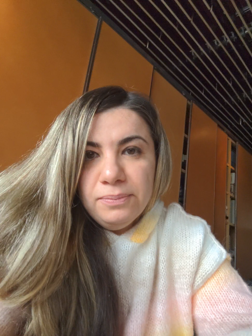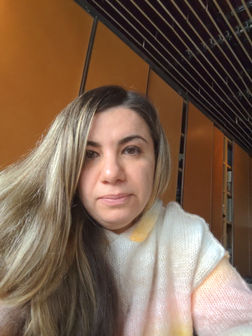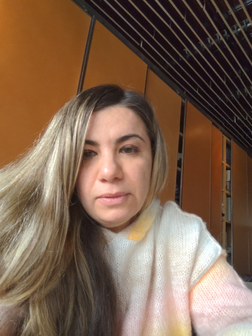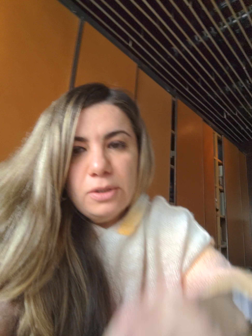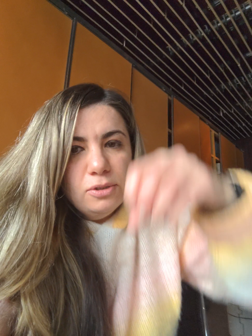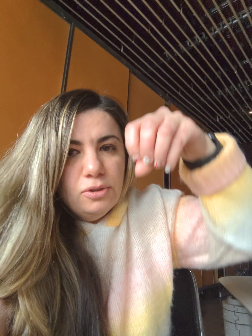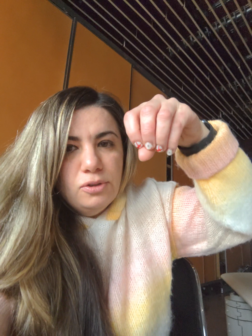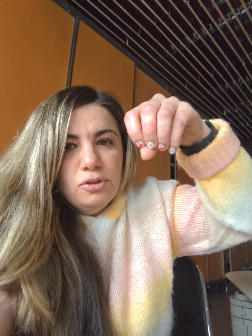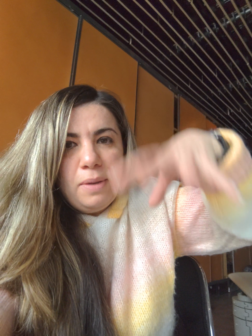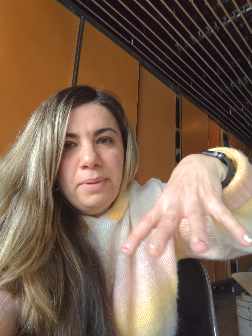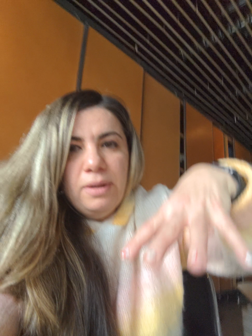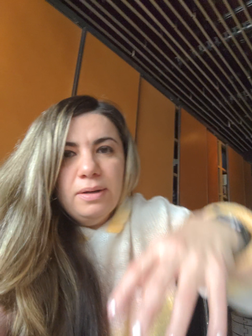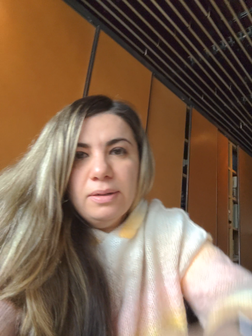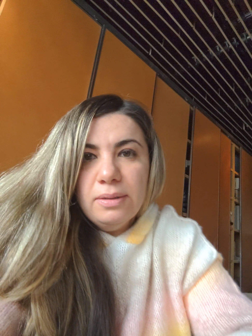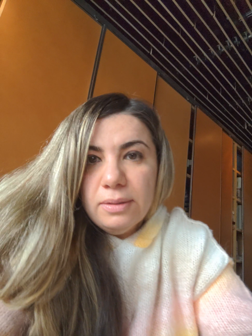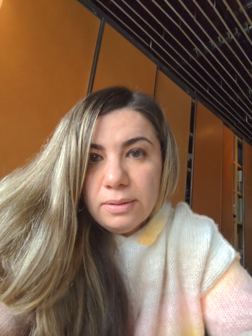drop